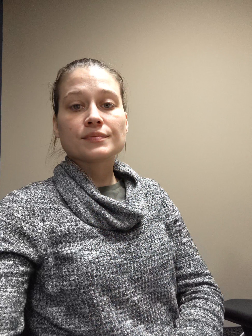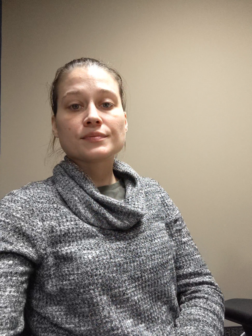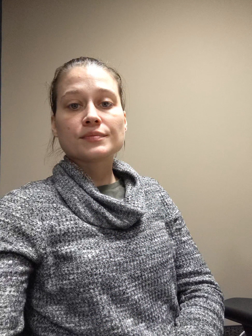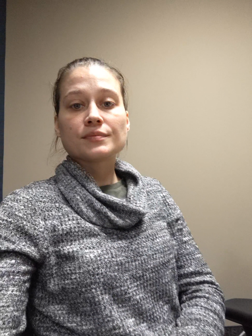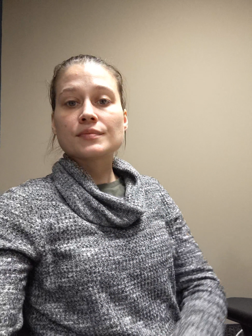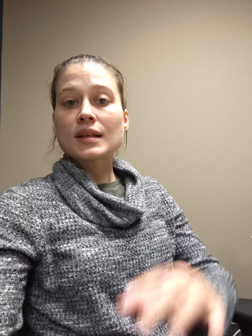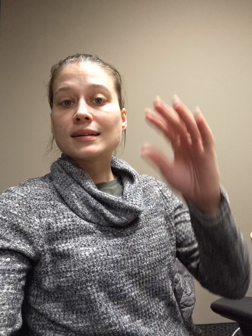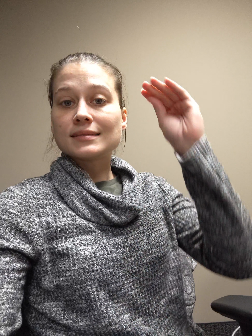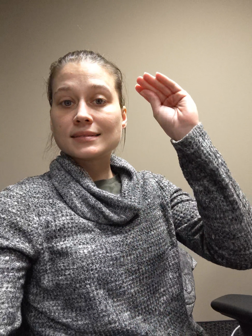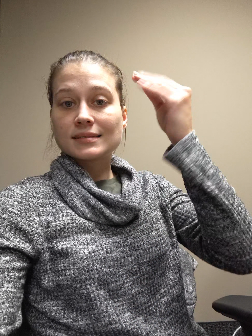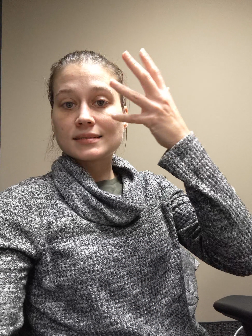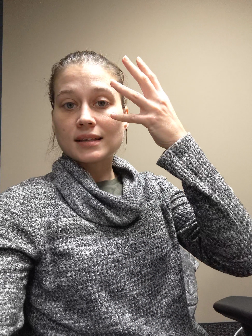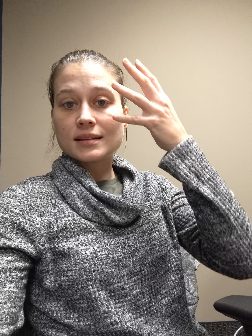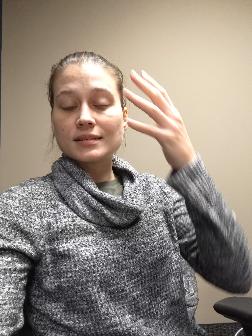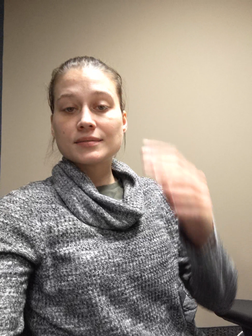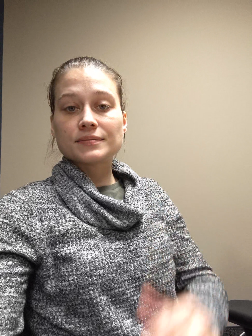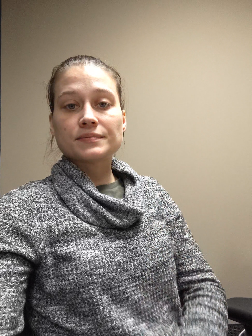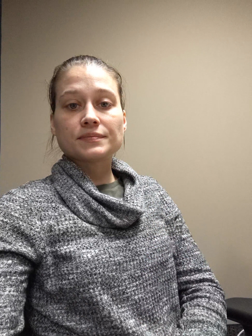sun